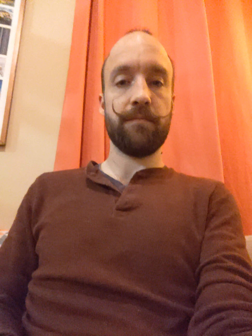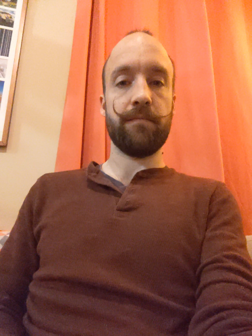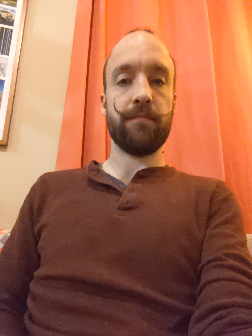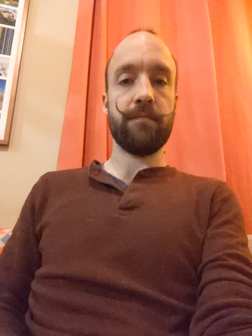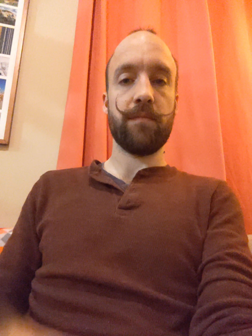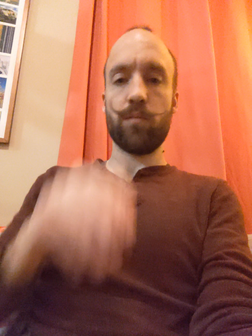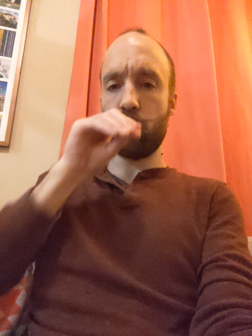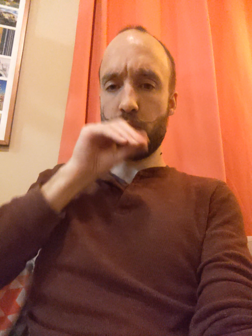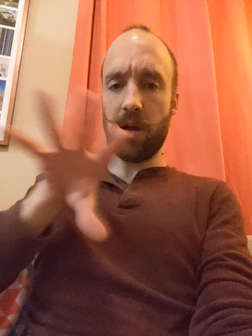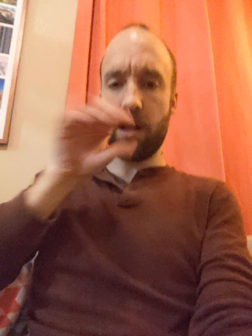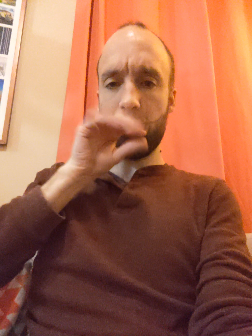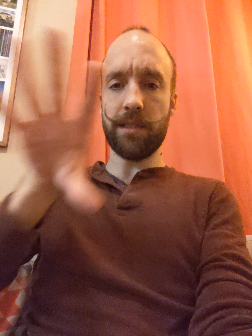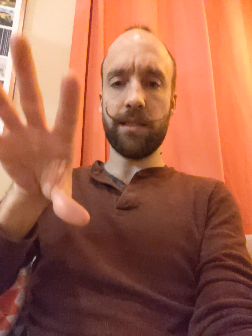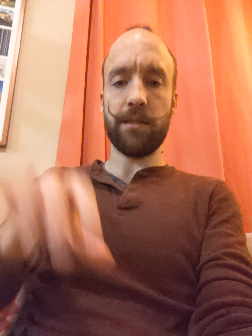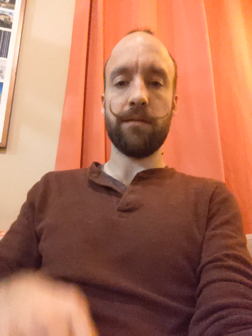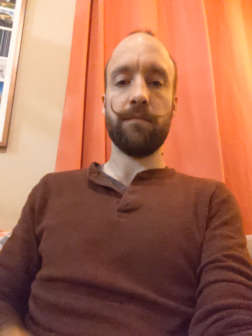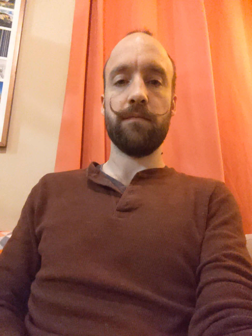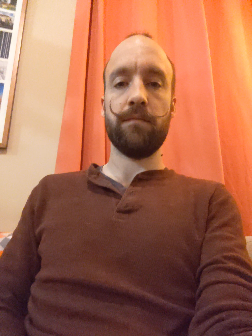blow